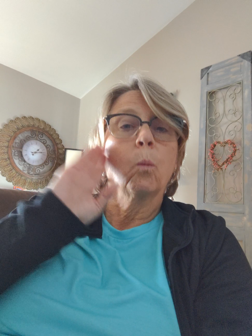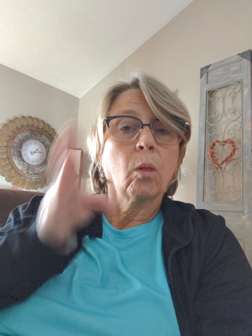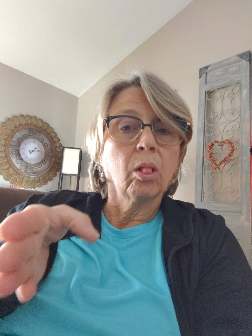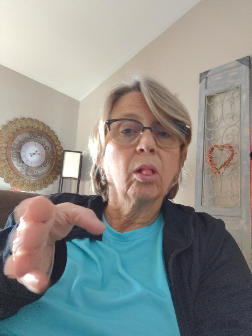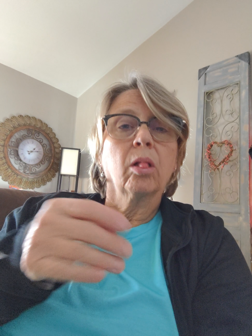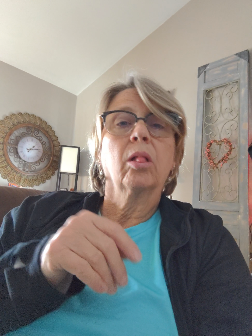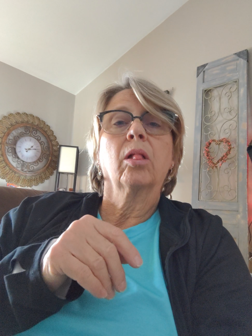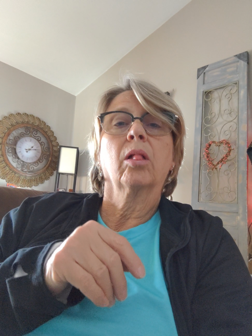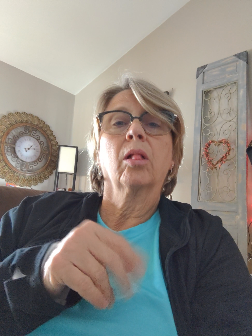will